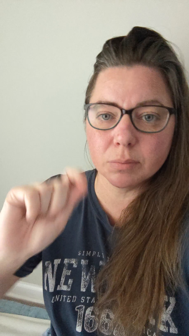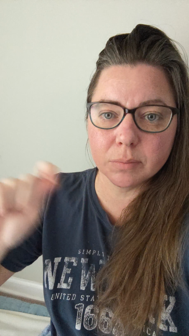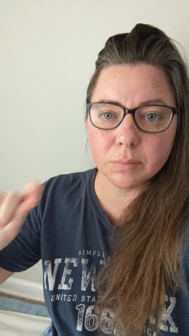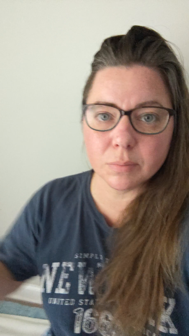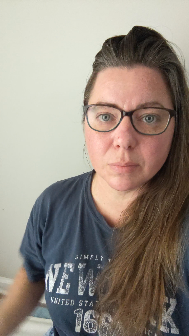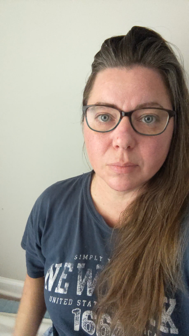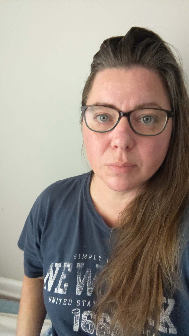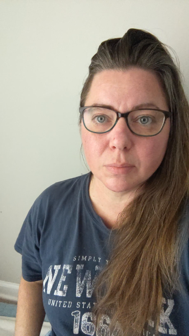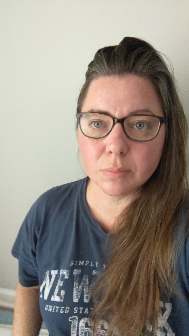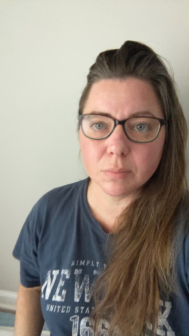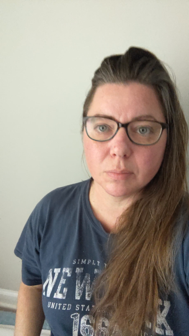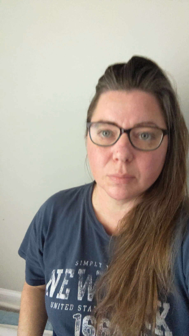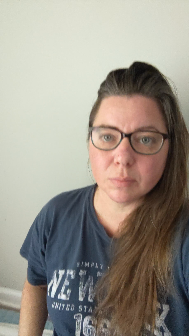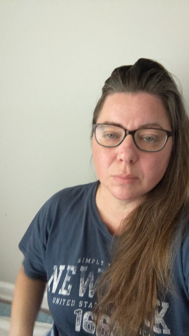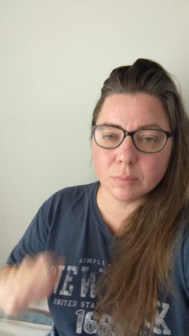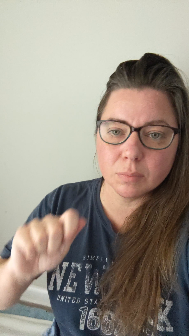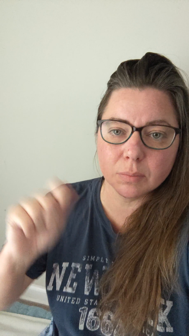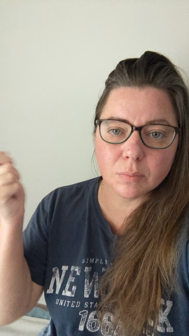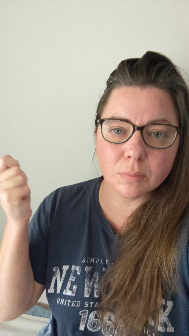pull